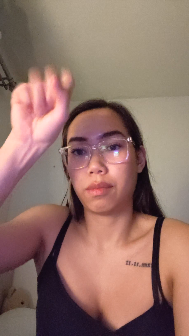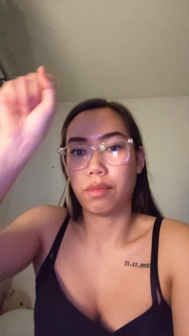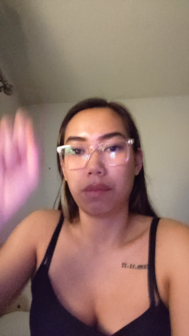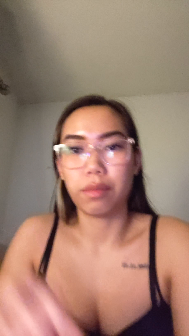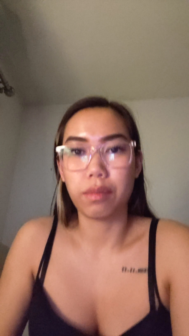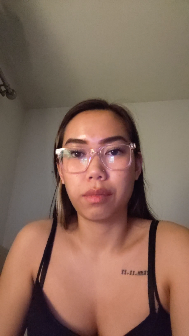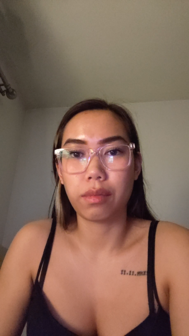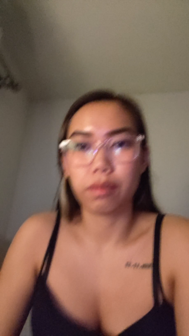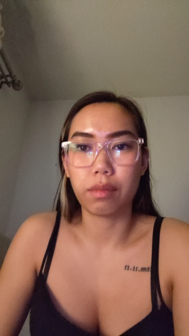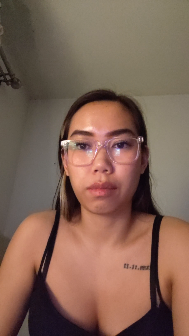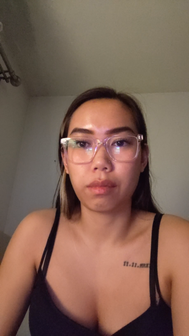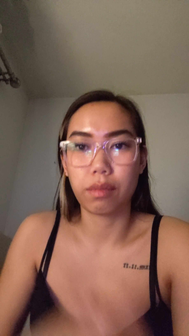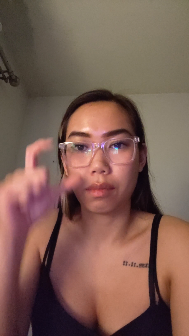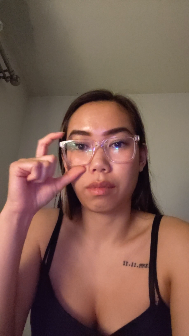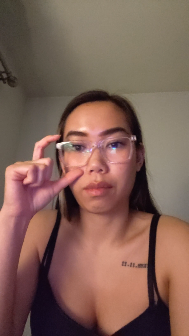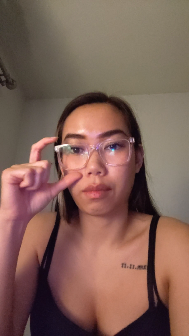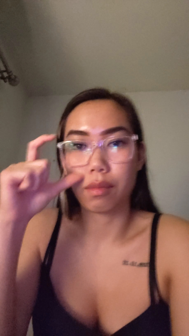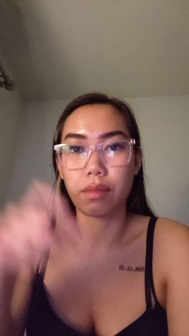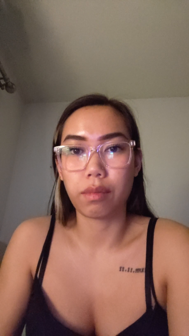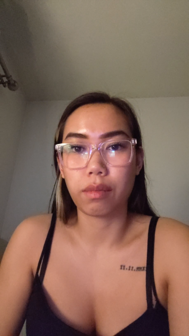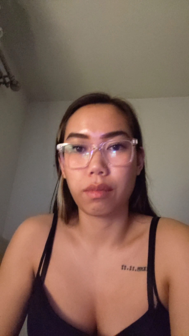glasses